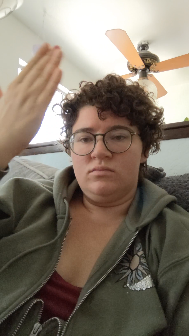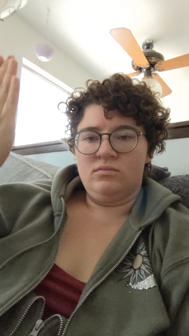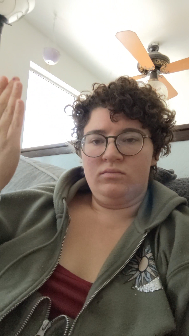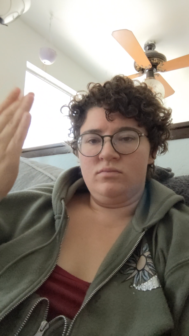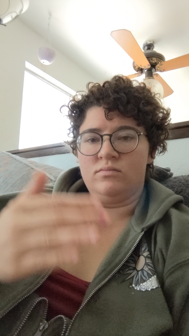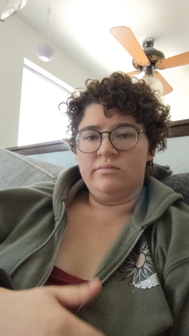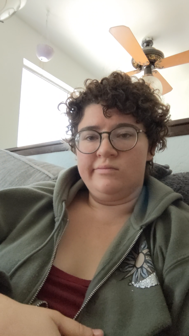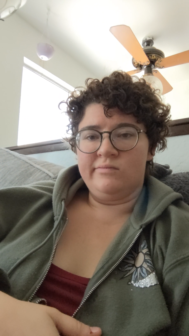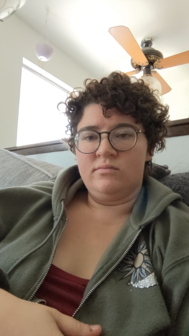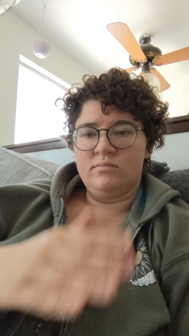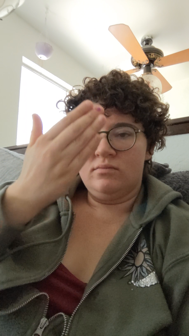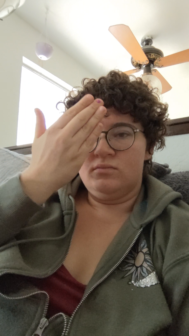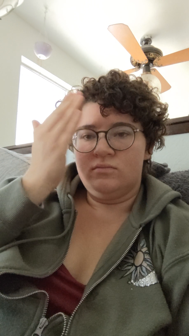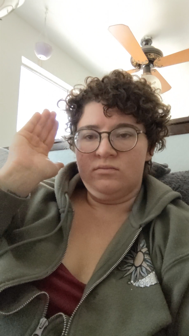peekaboo